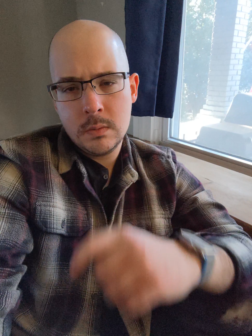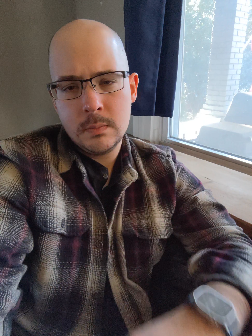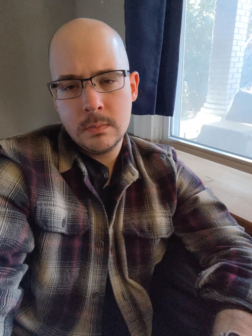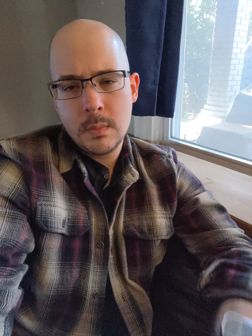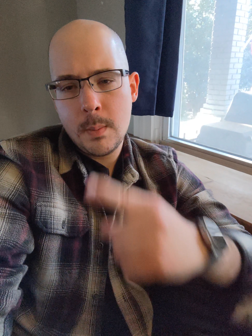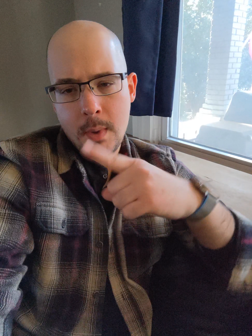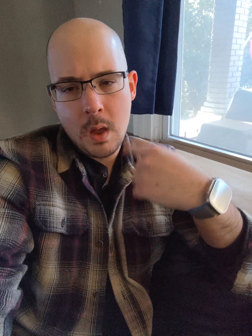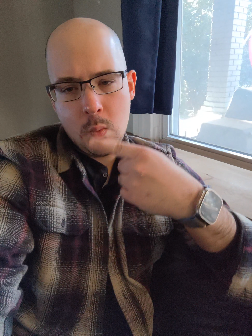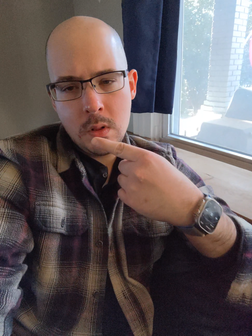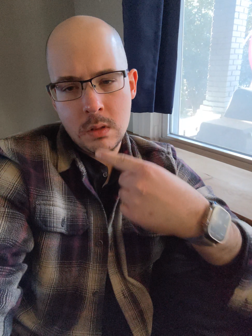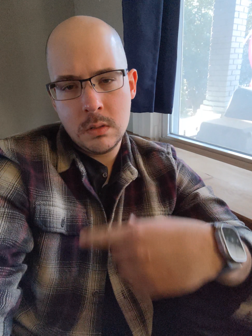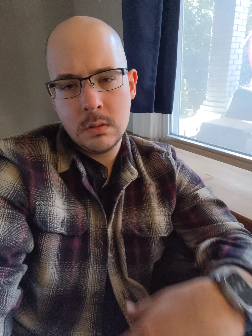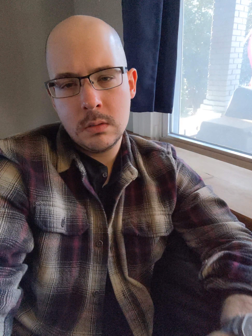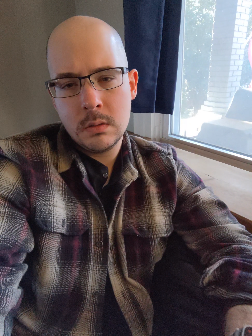mouth